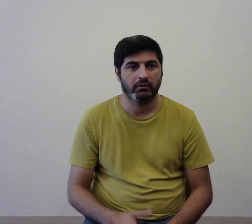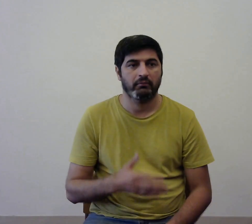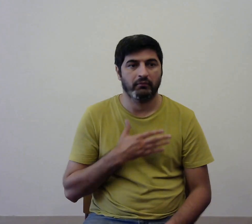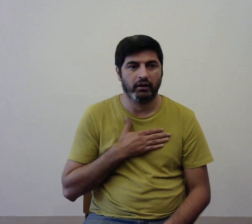mən